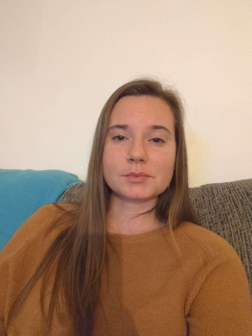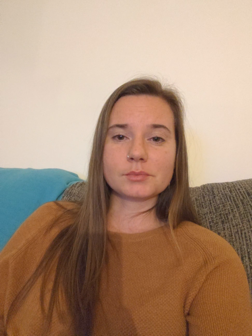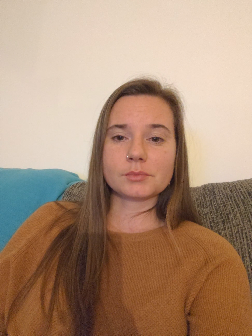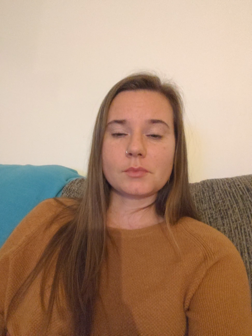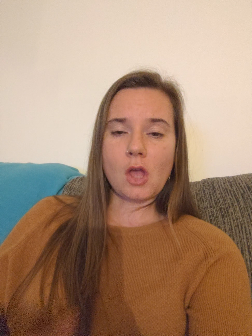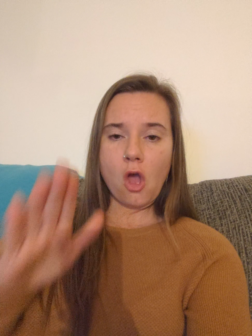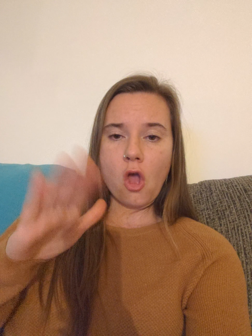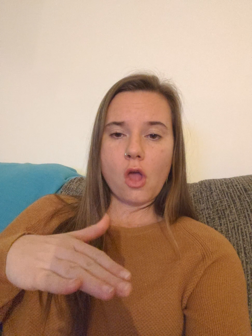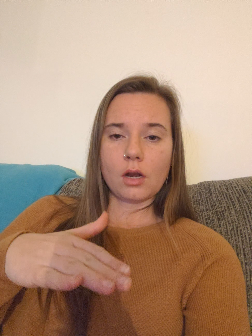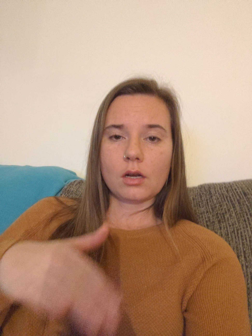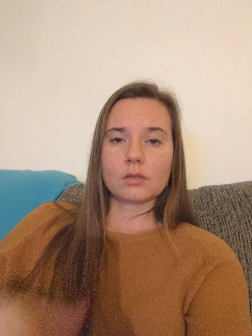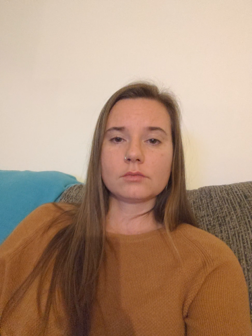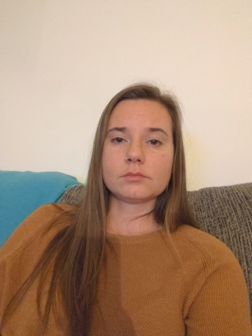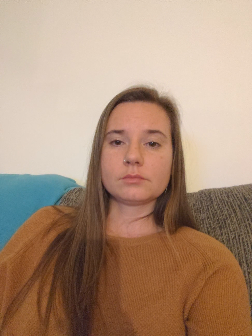on